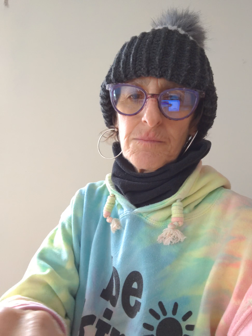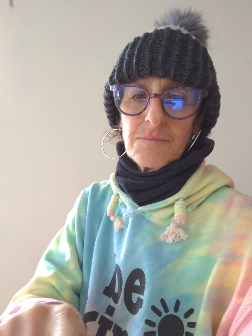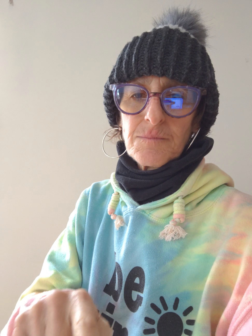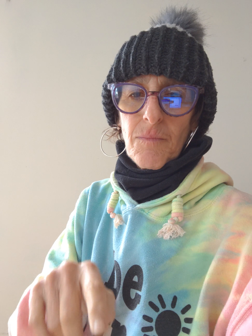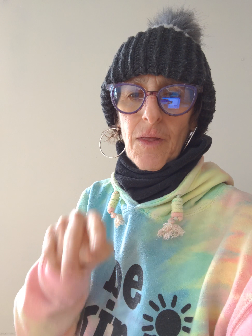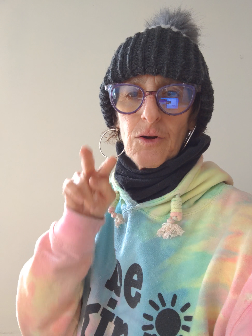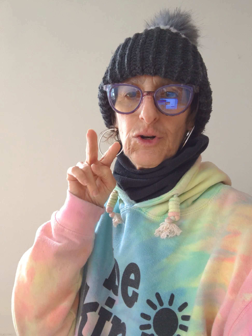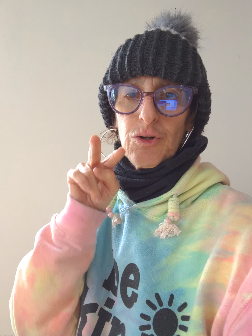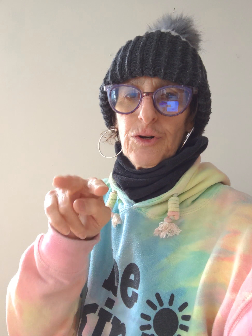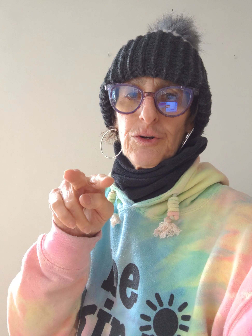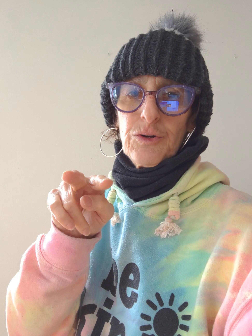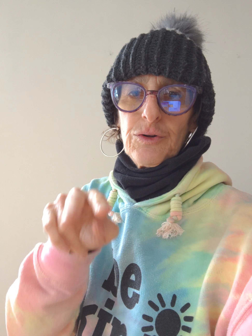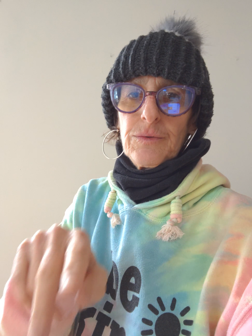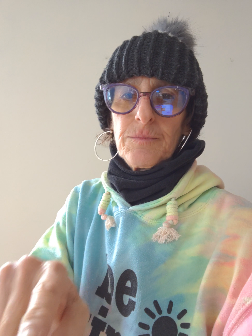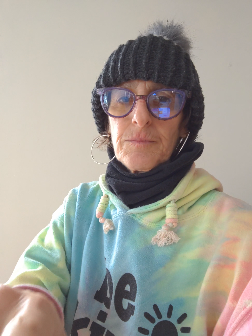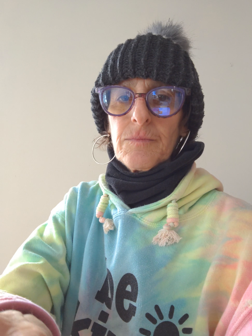look